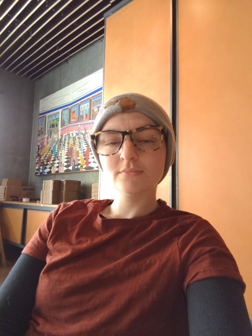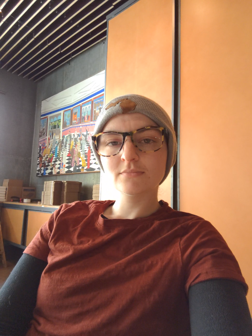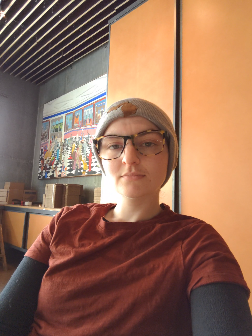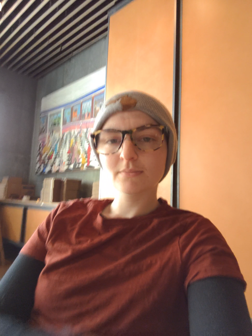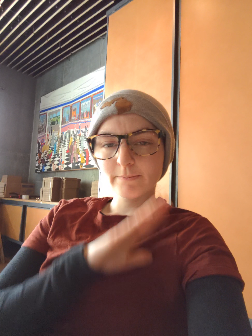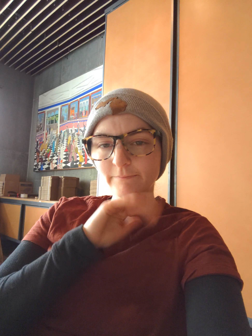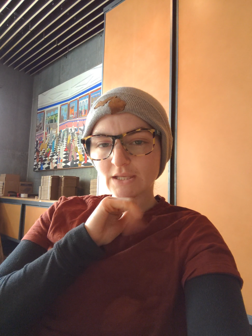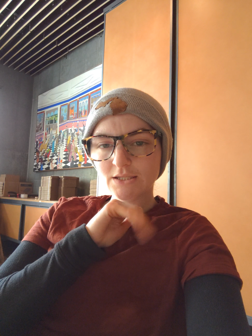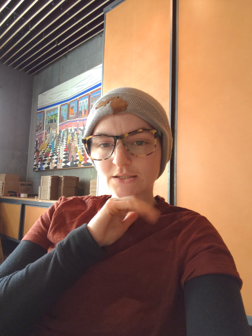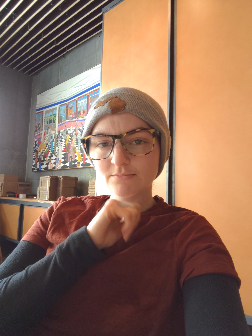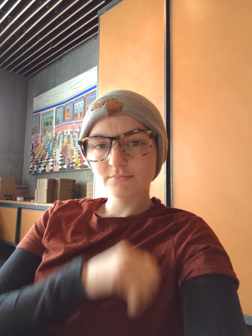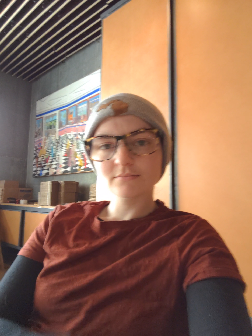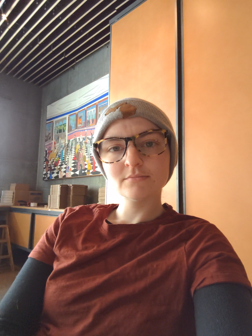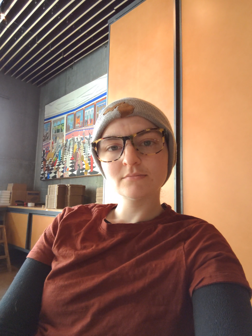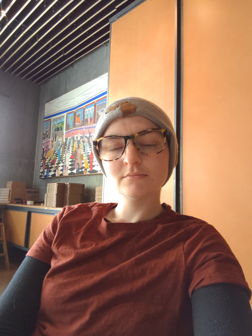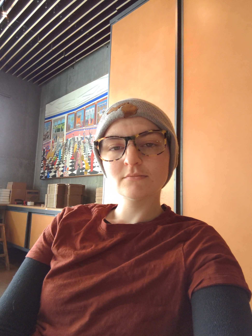pig